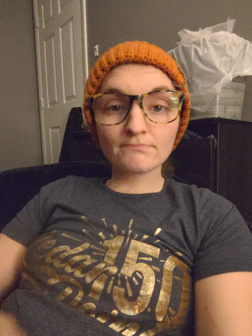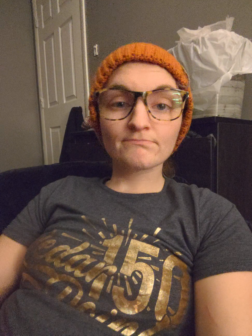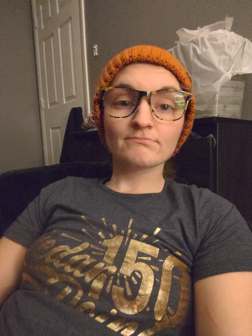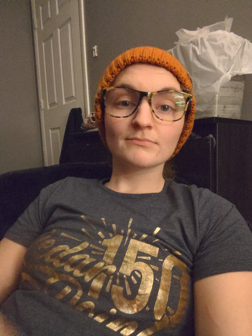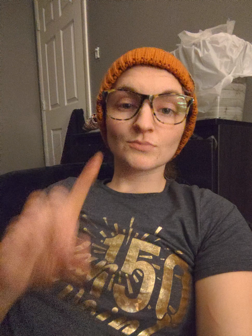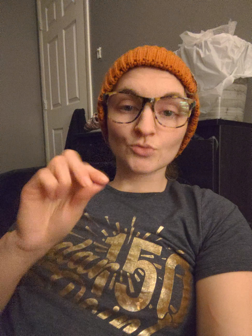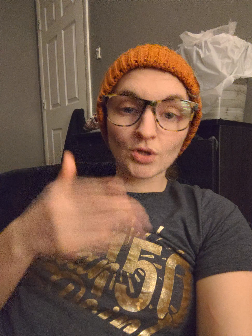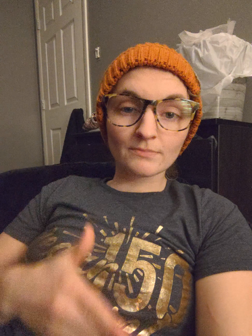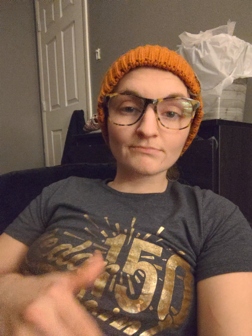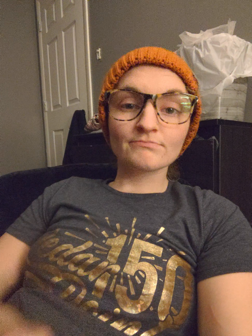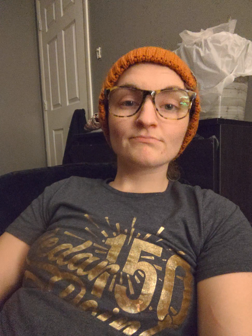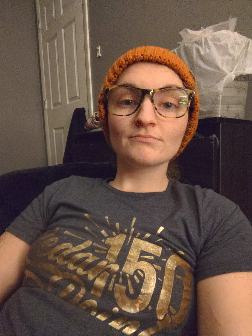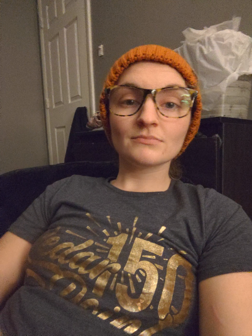dog